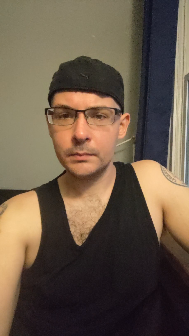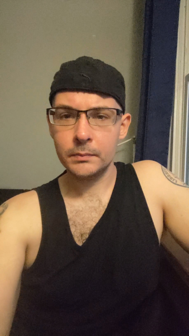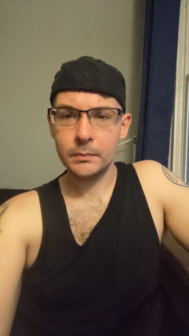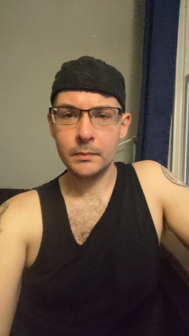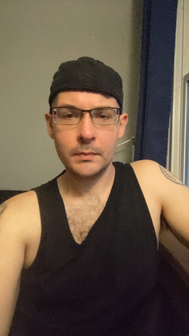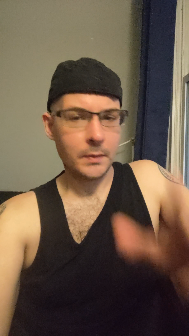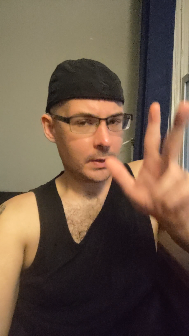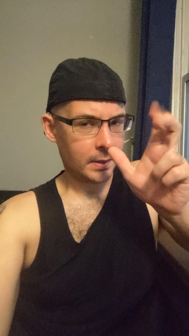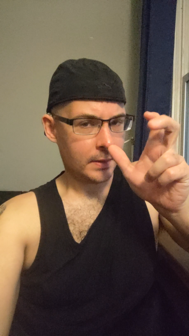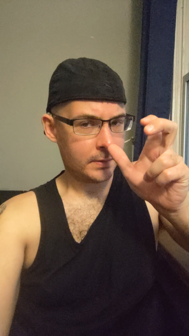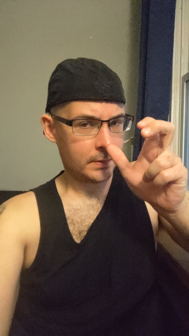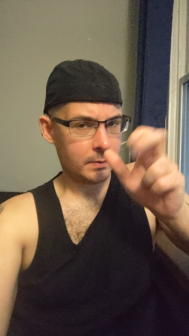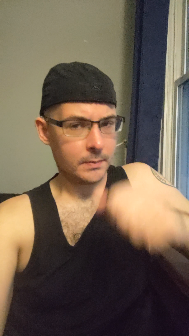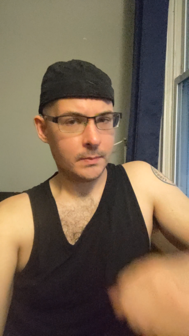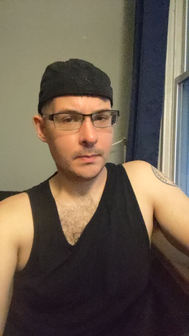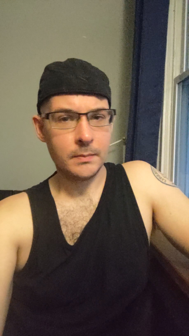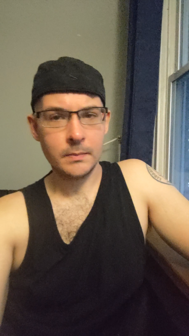ant